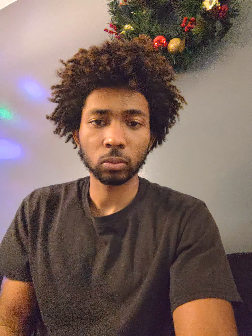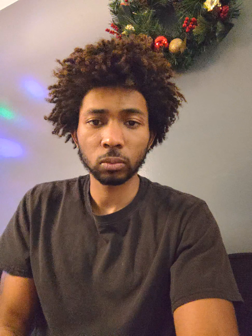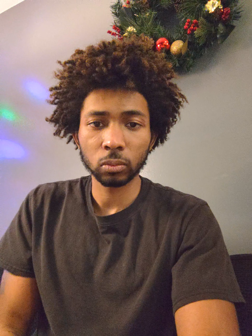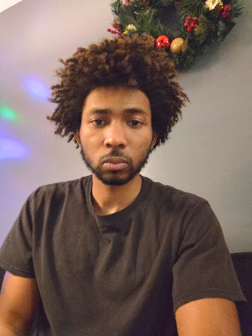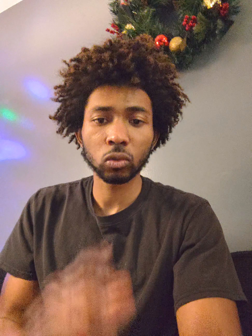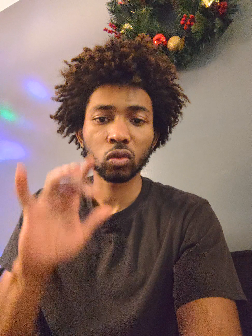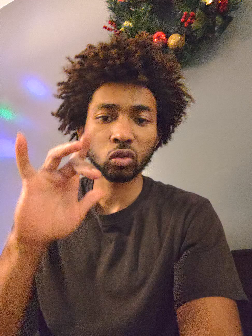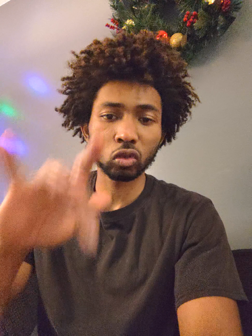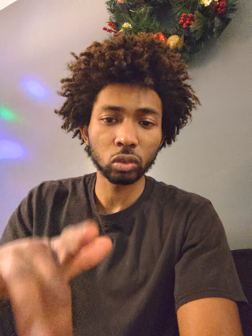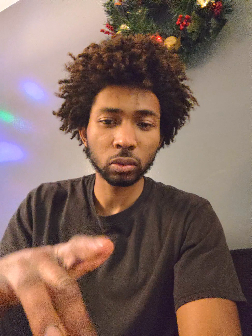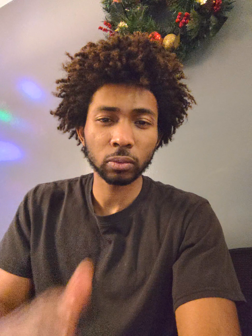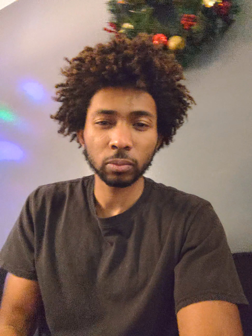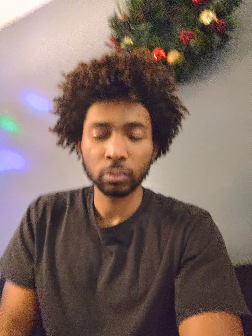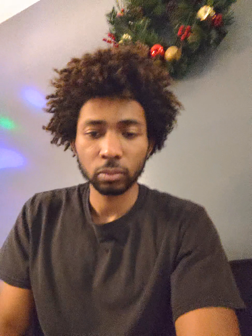touch